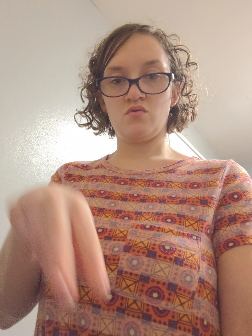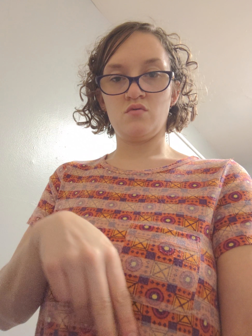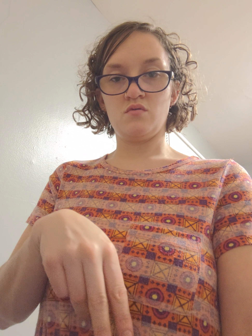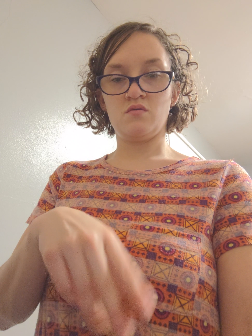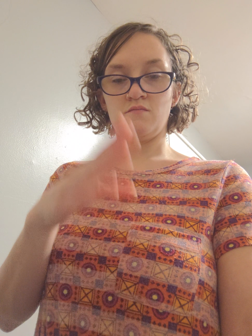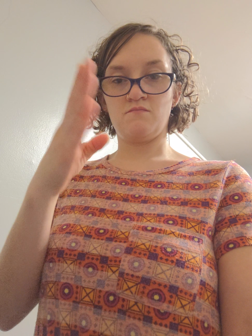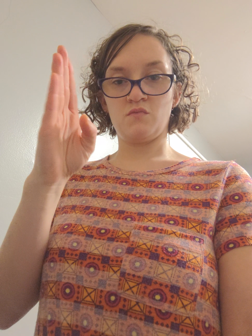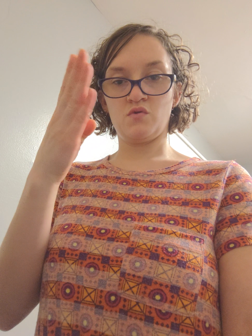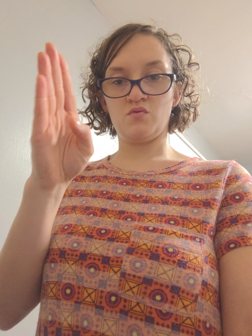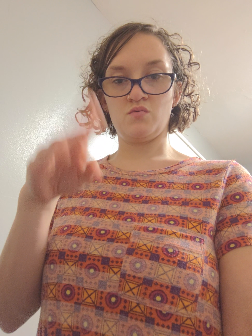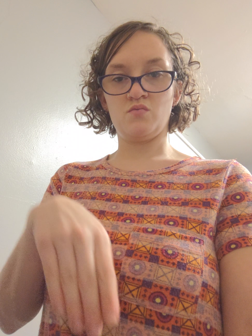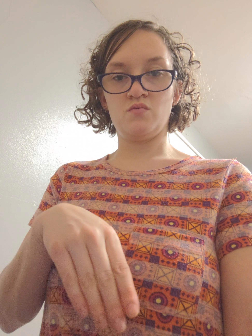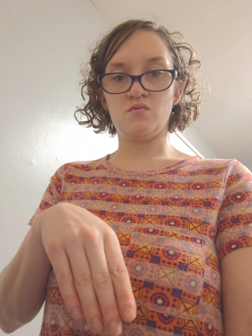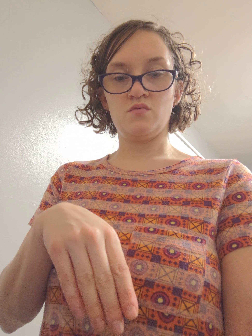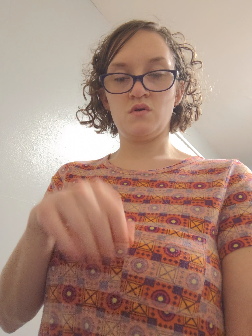blue